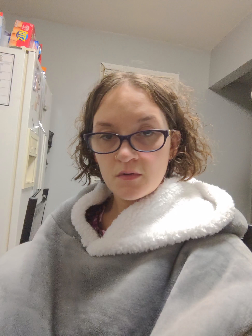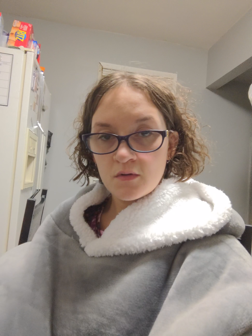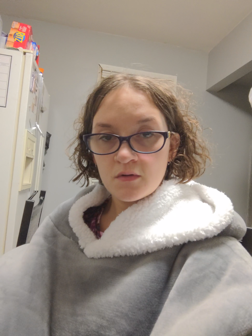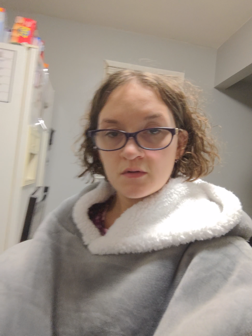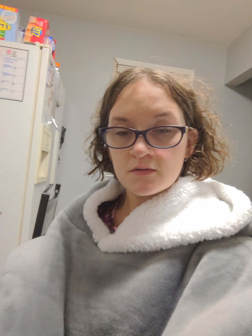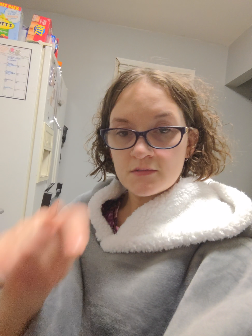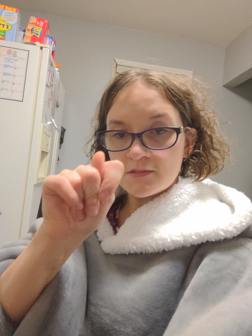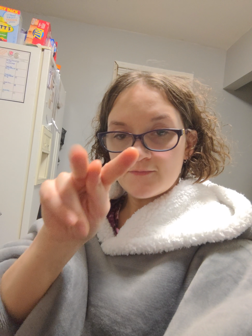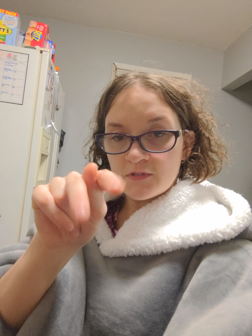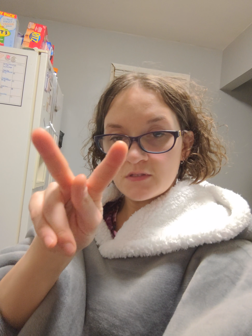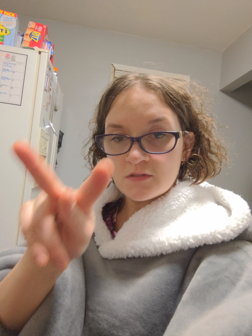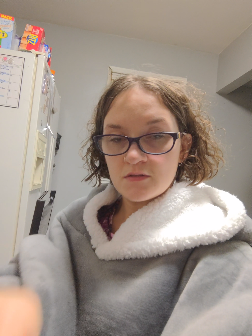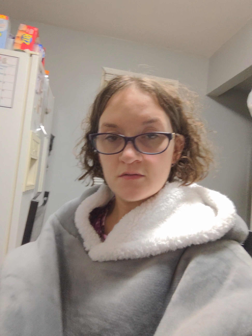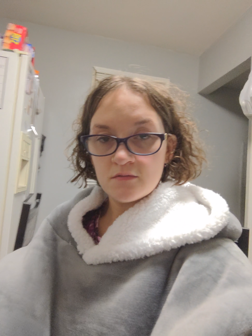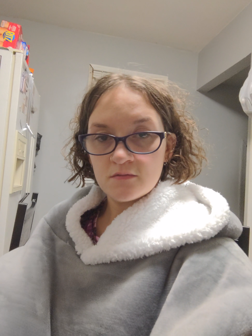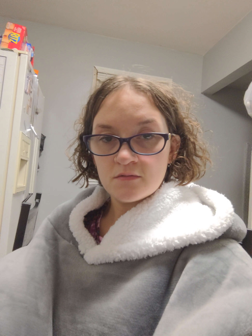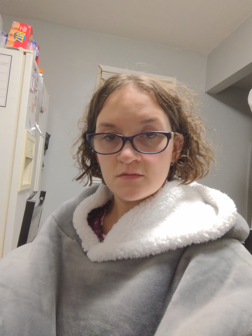TV